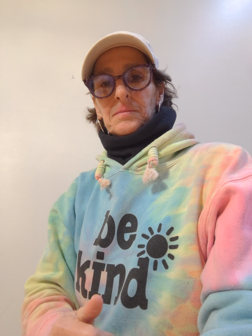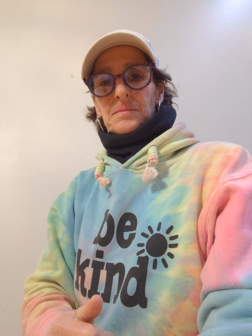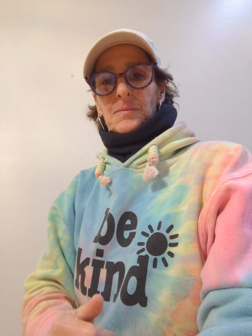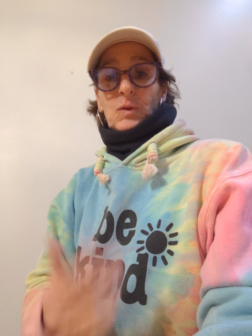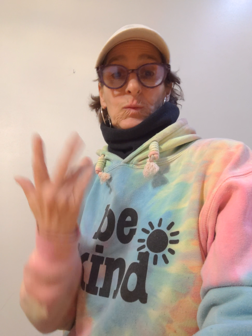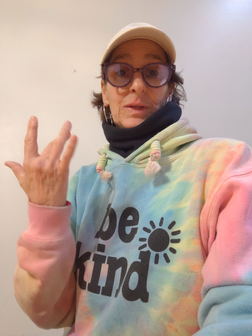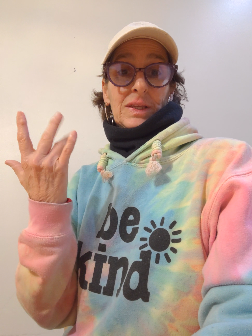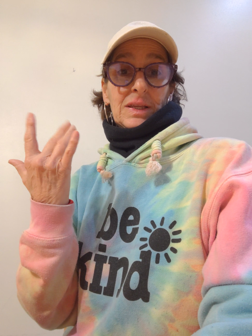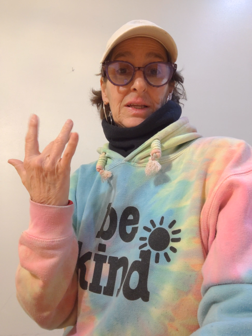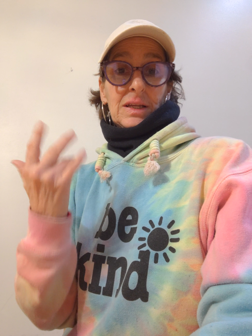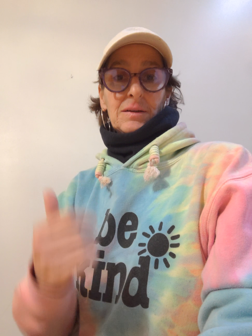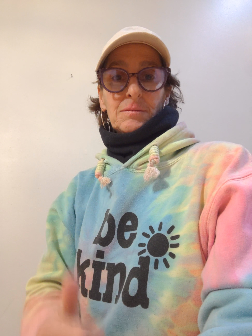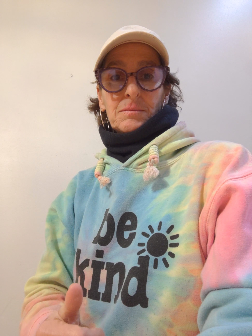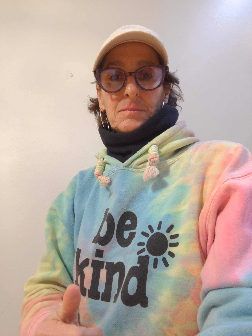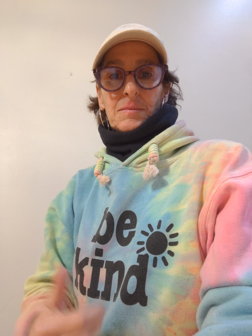wait